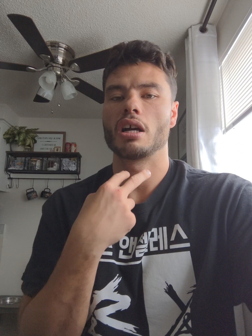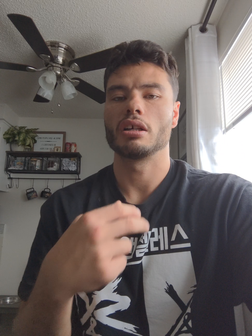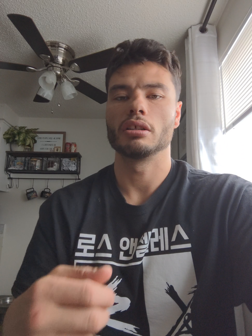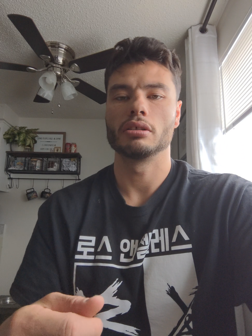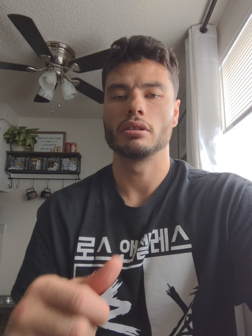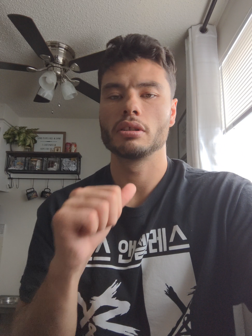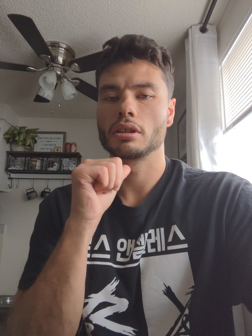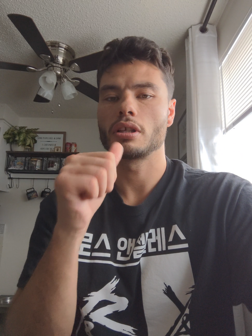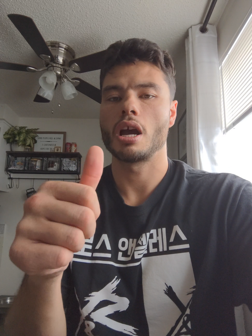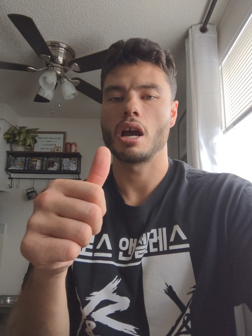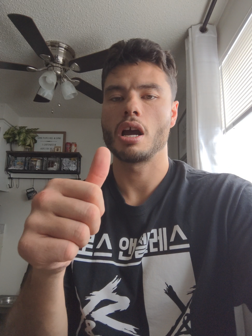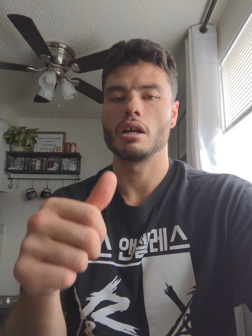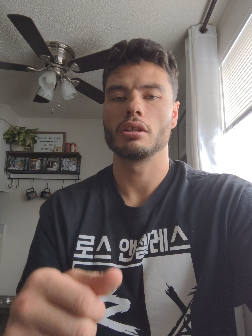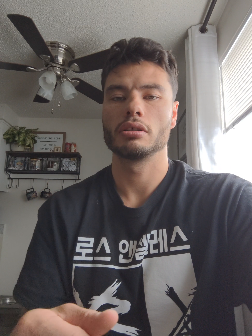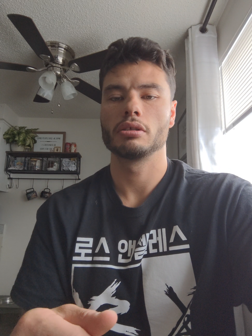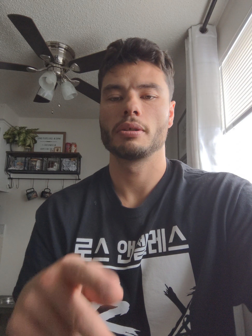not